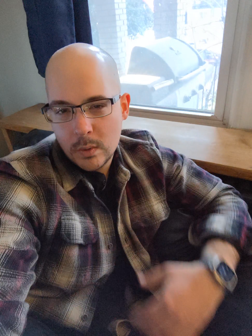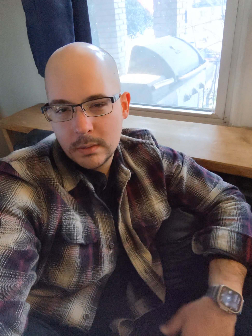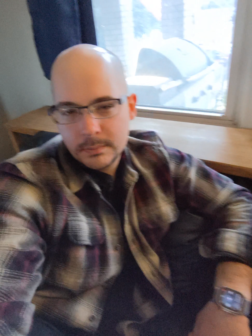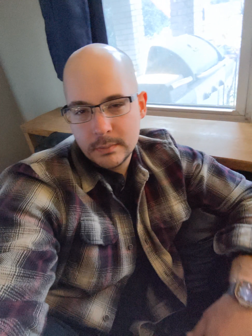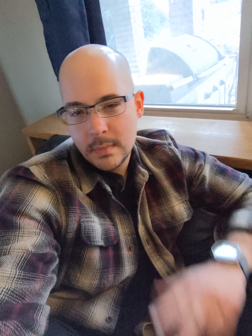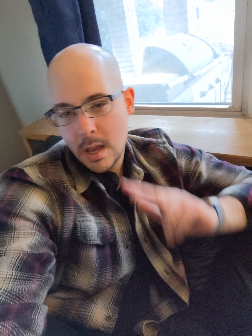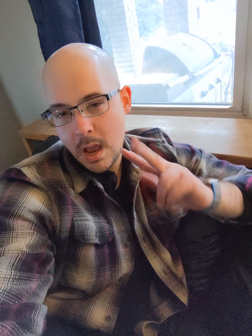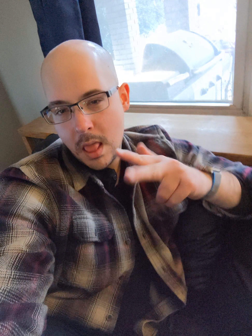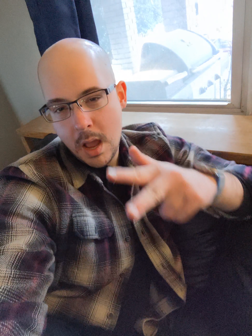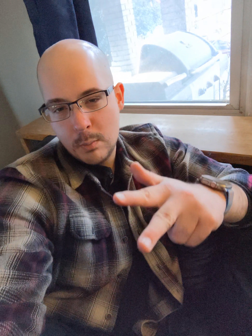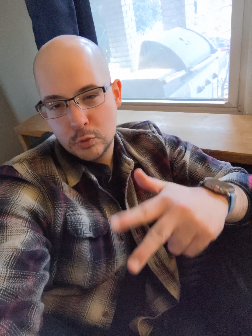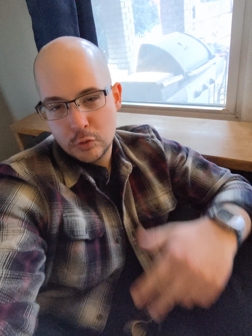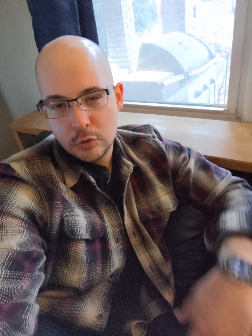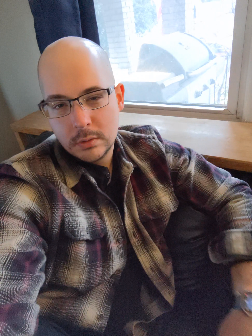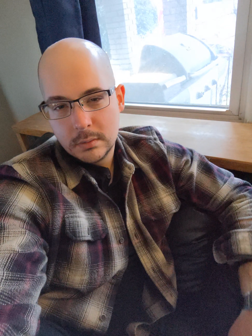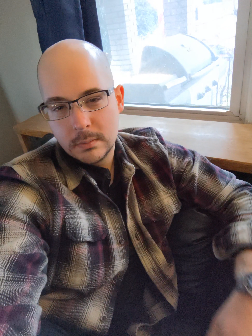helicopter